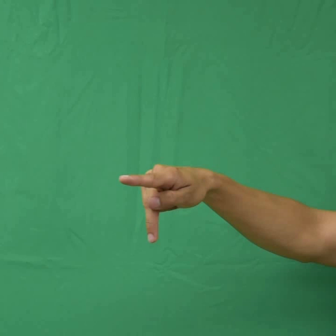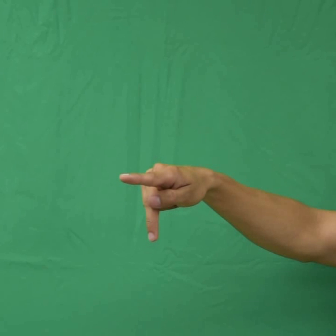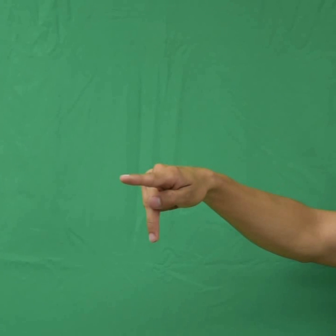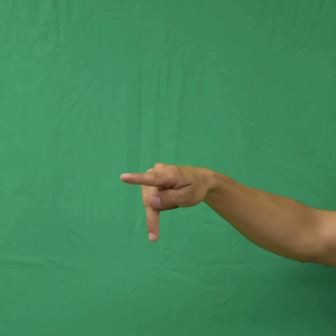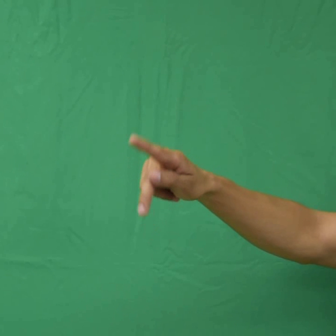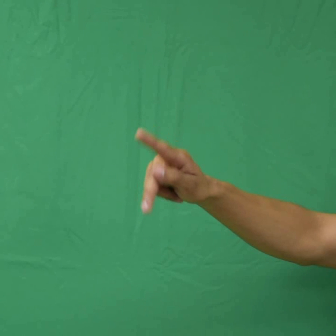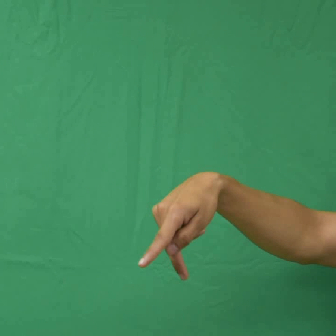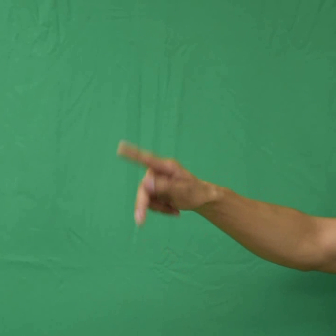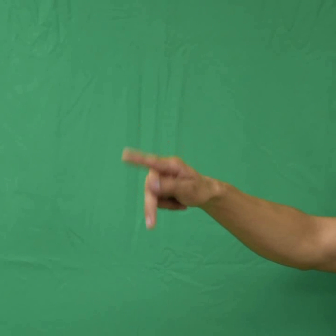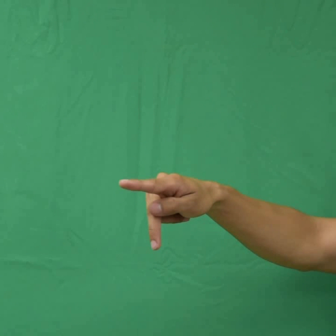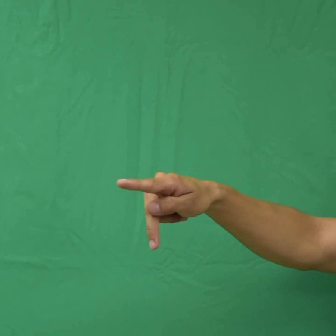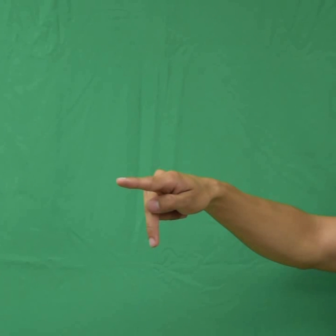K